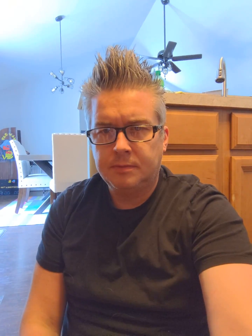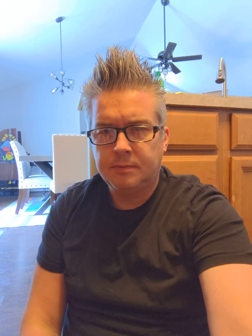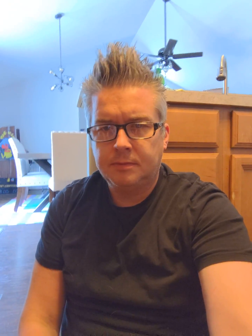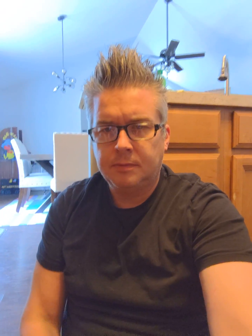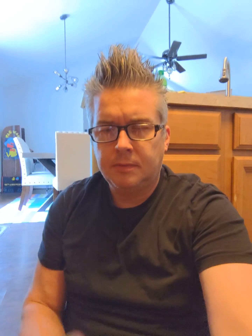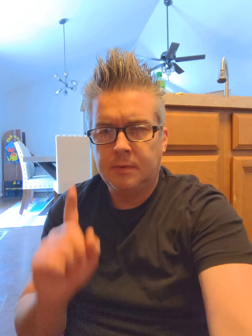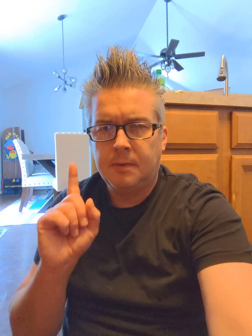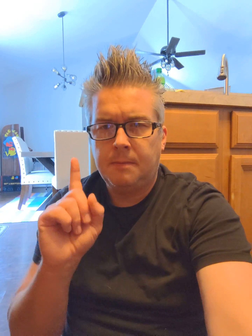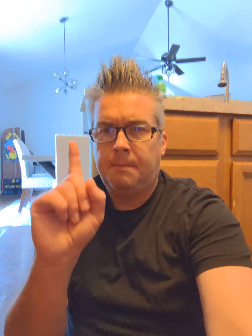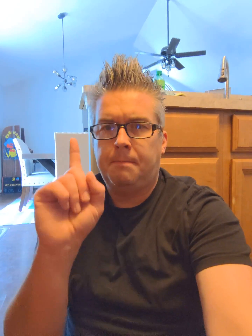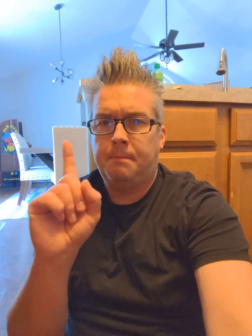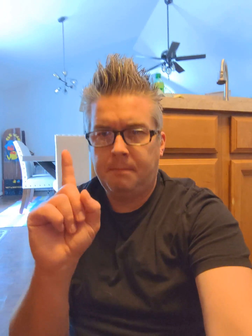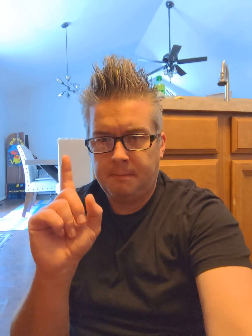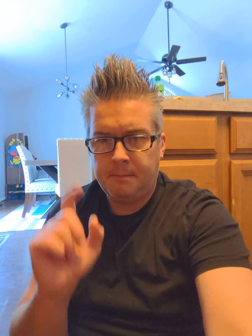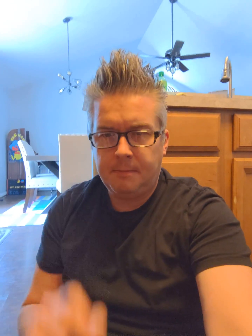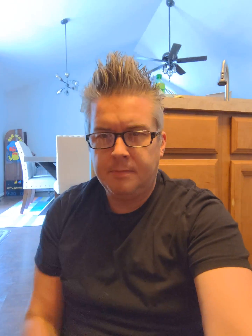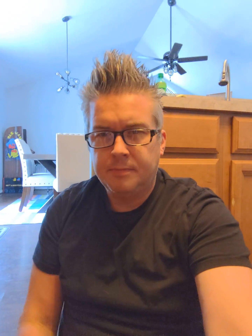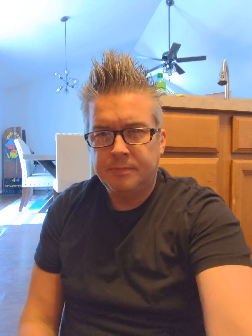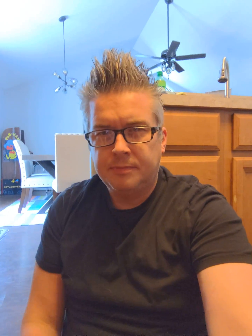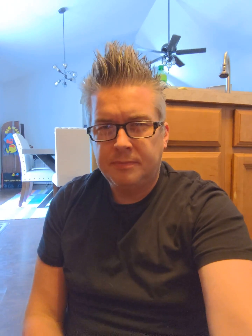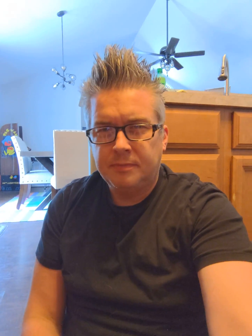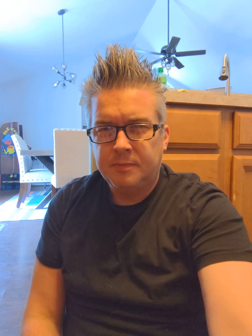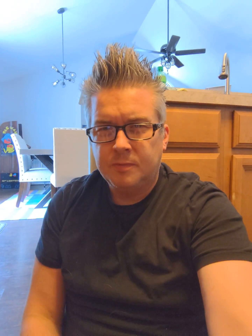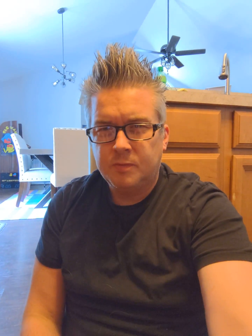bump